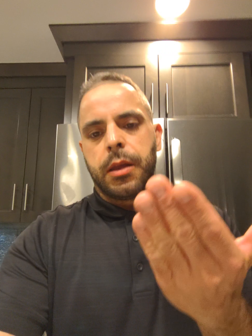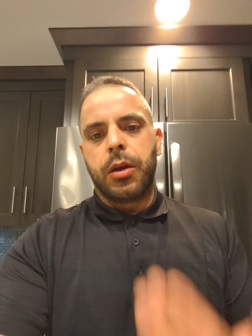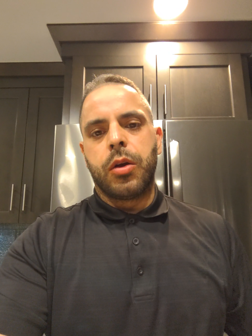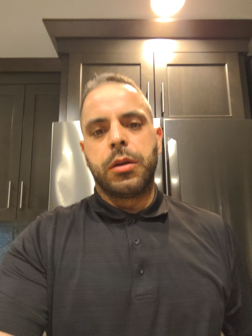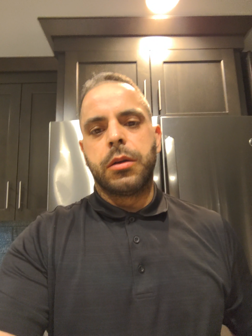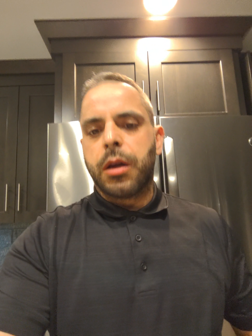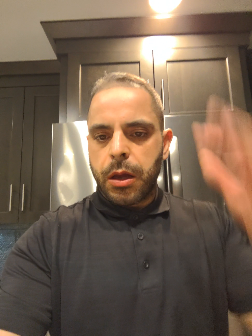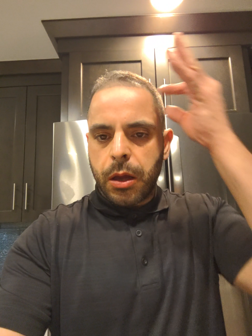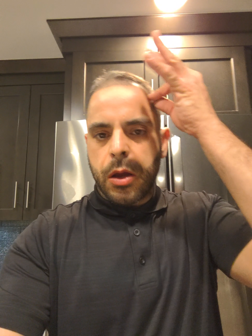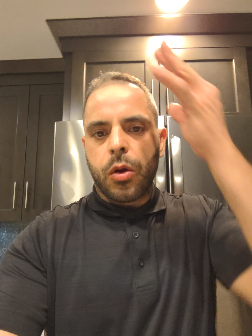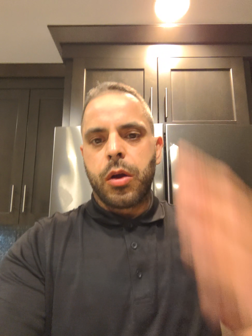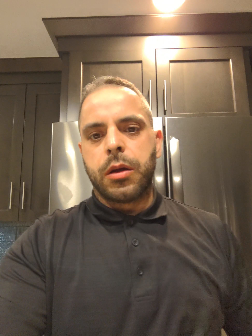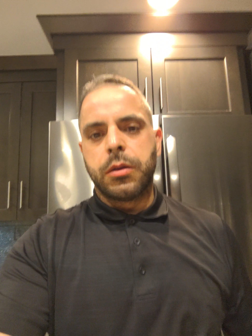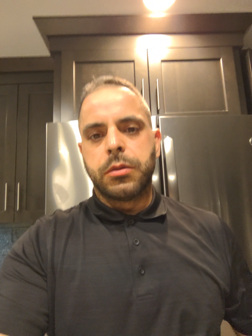hair